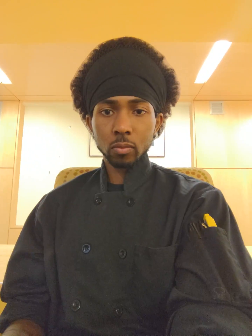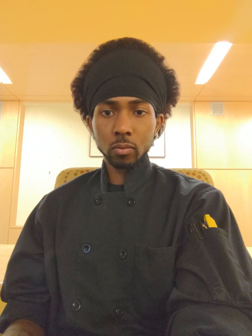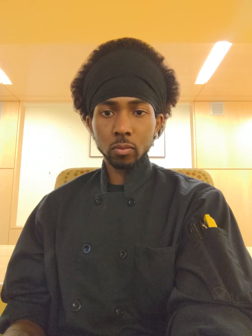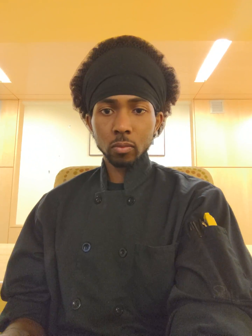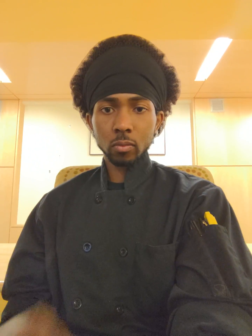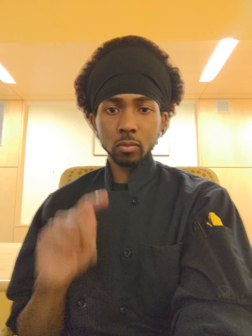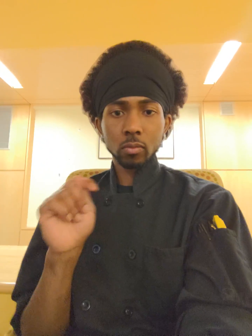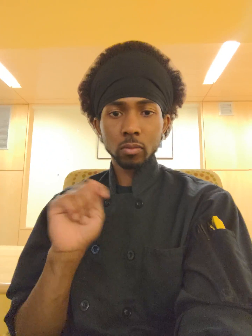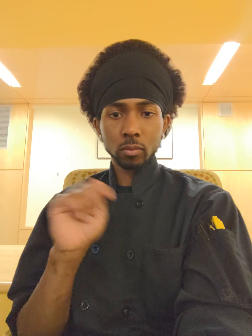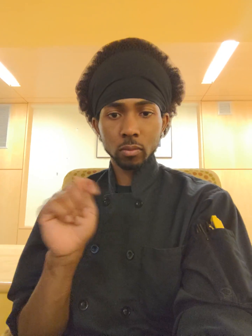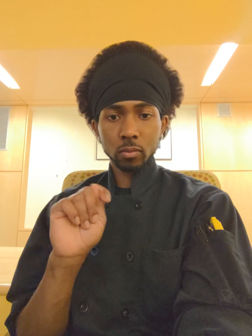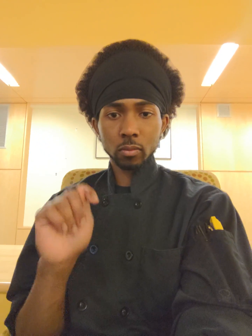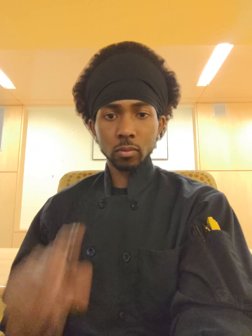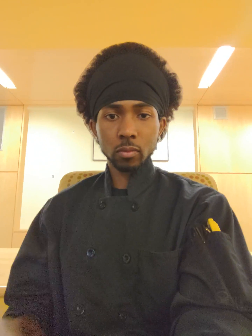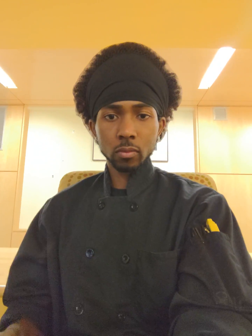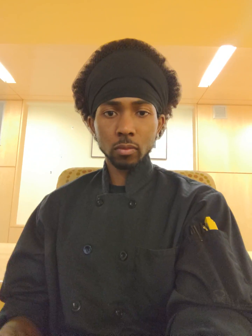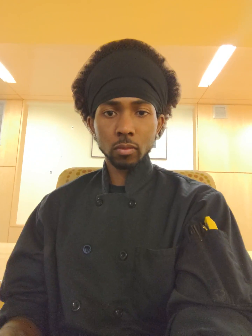bathroom